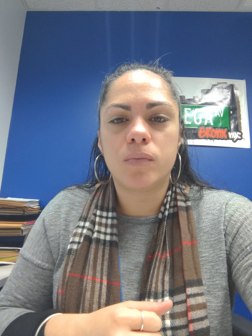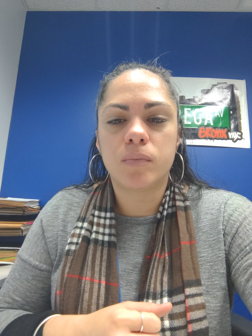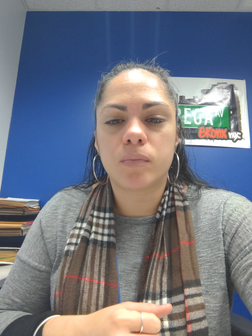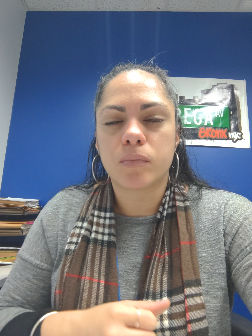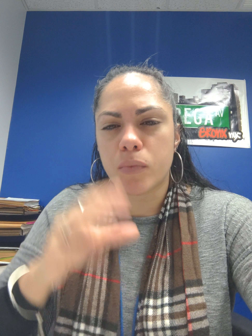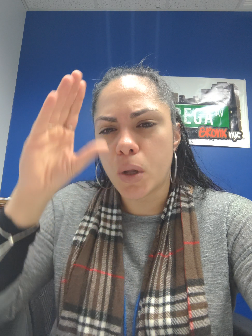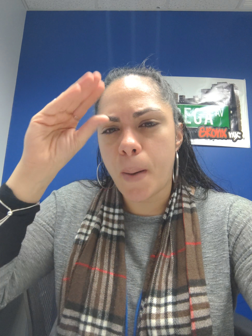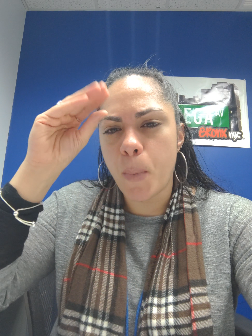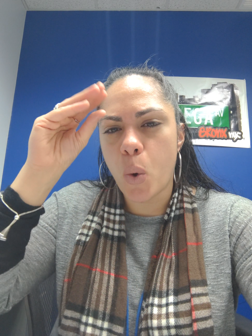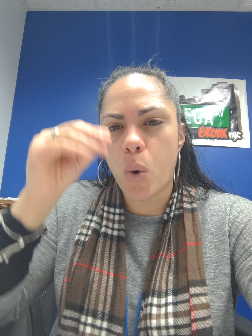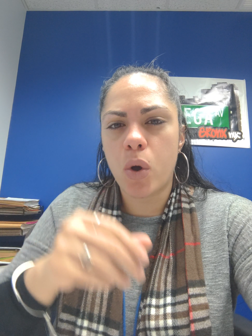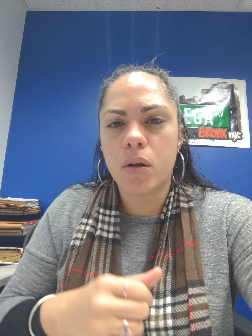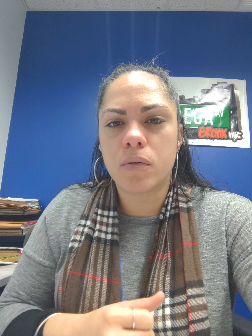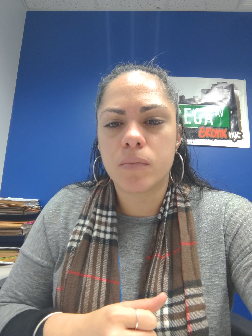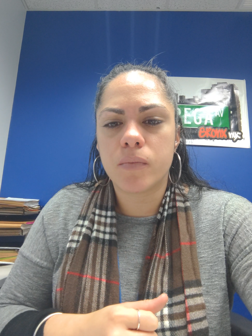boy